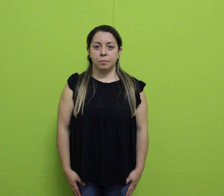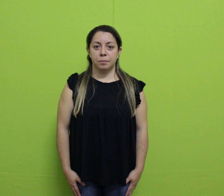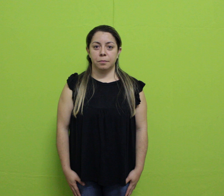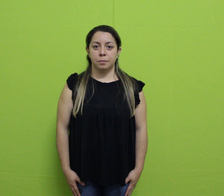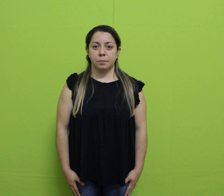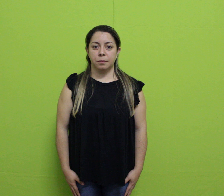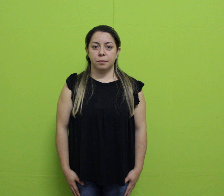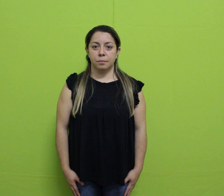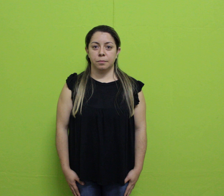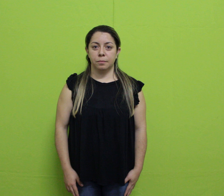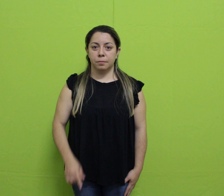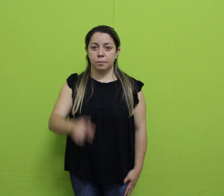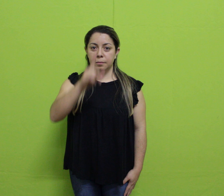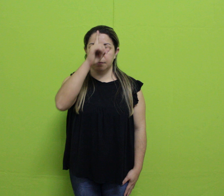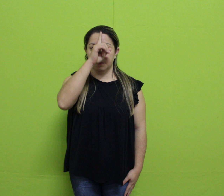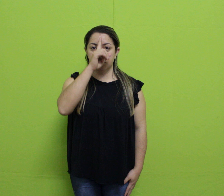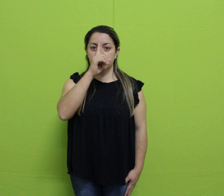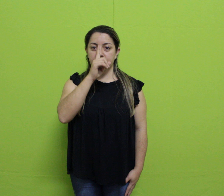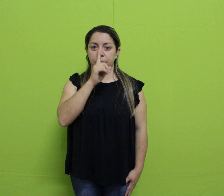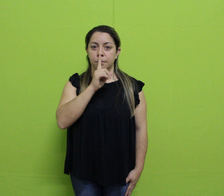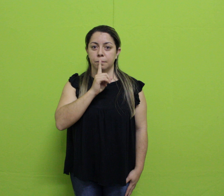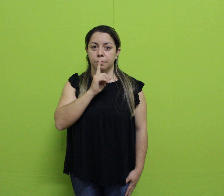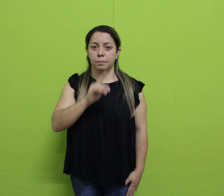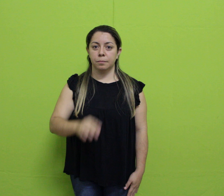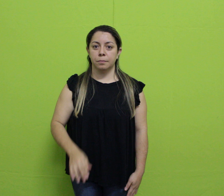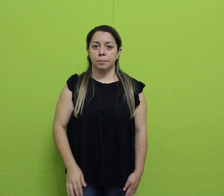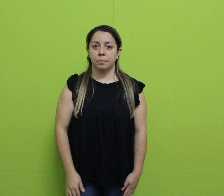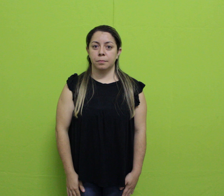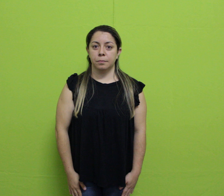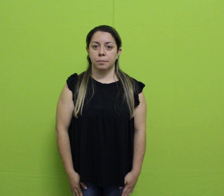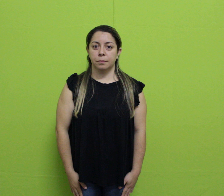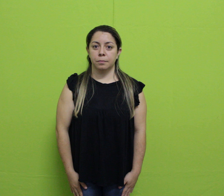amarelo